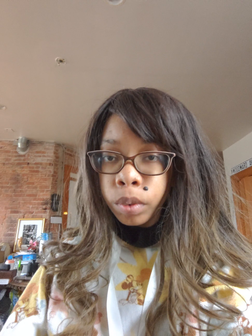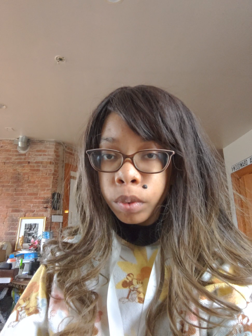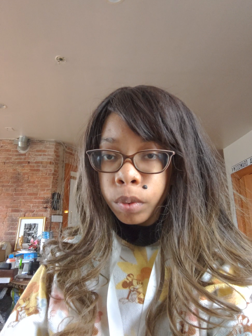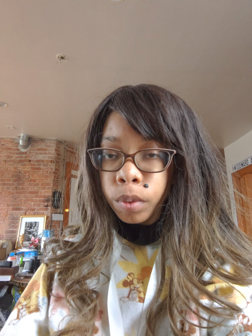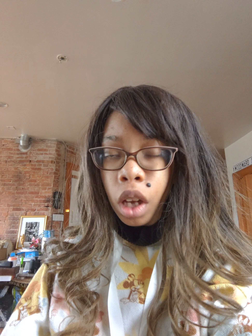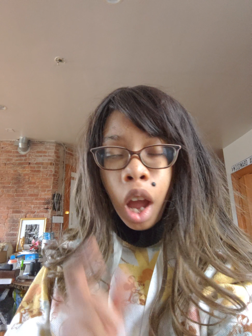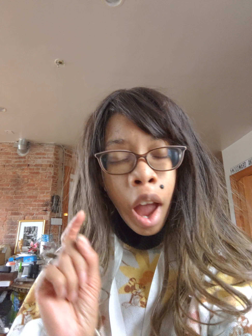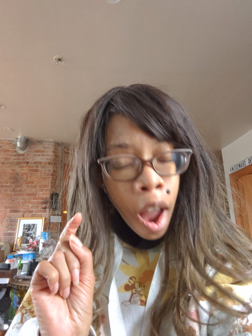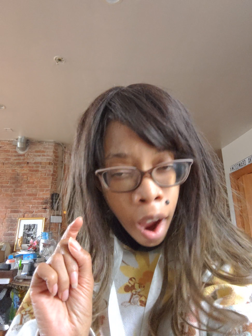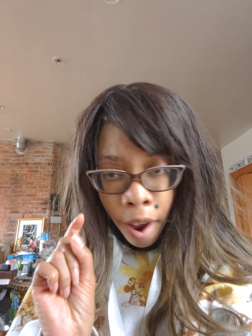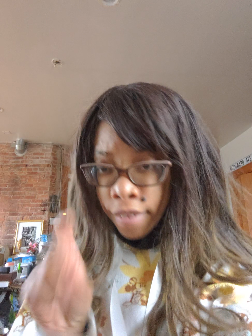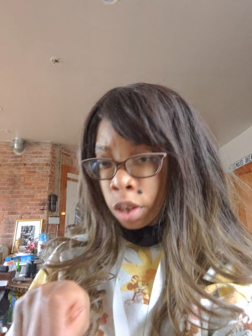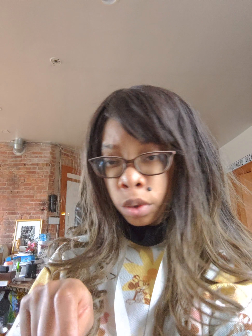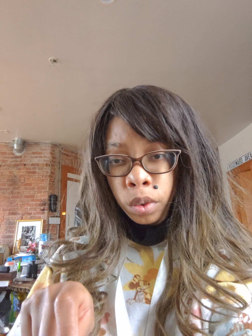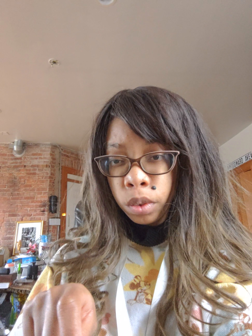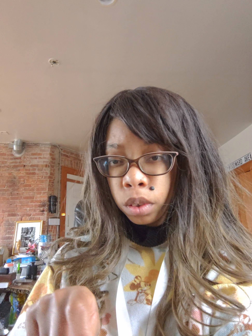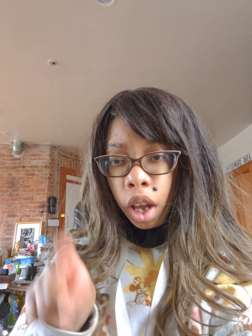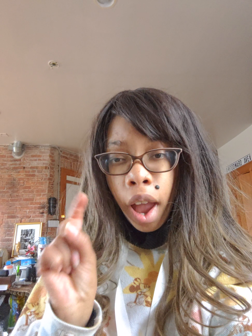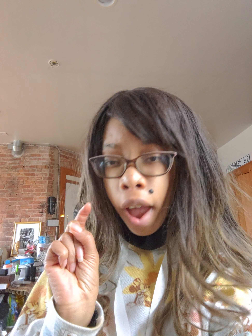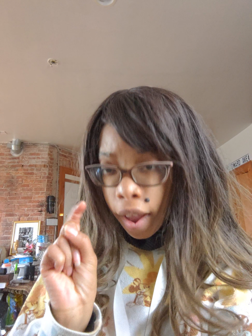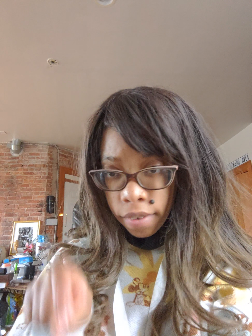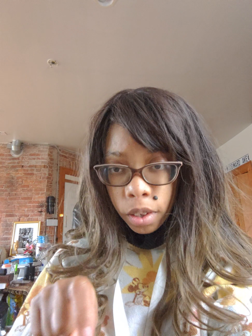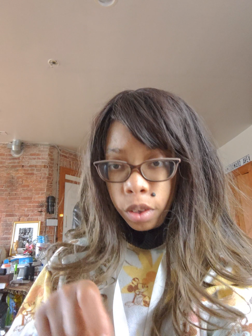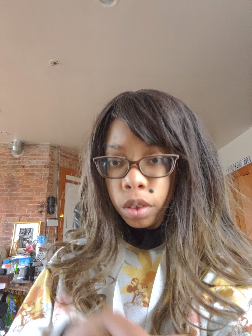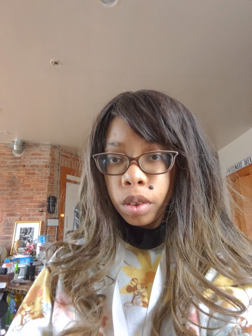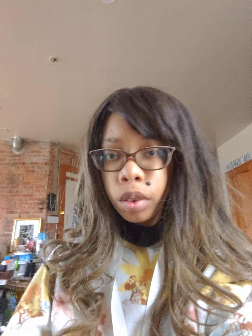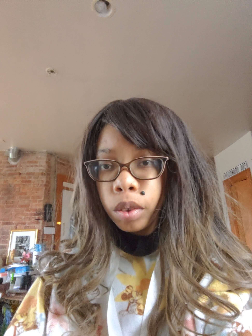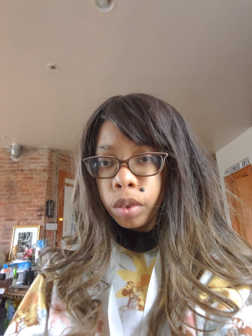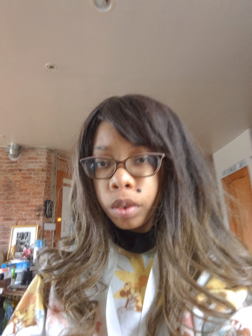have to